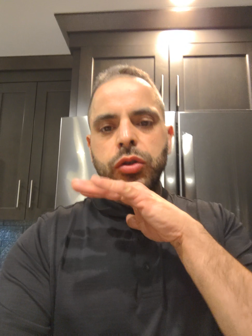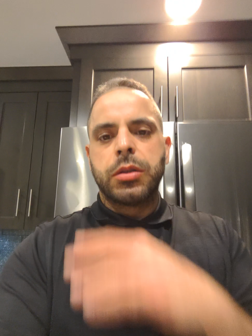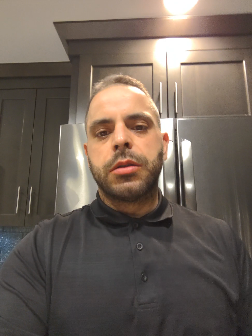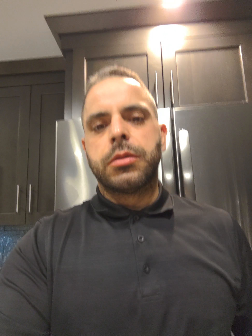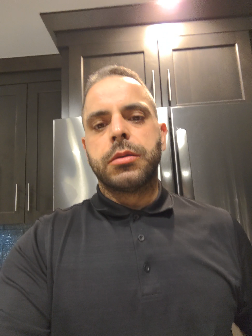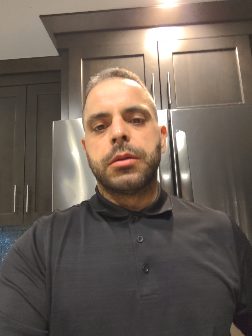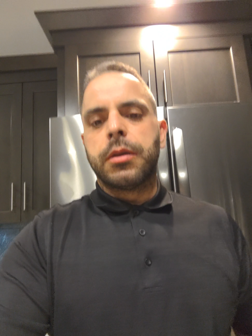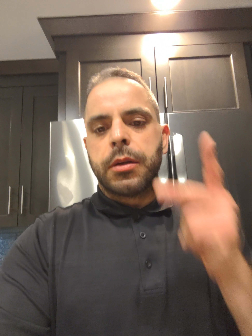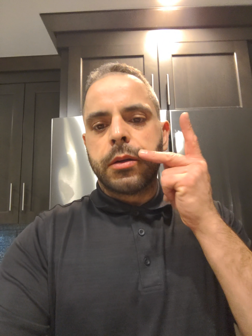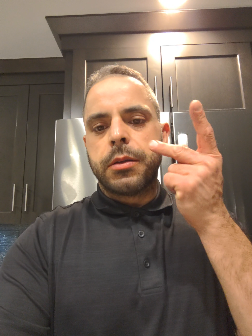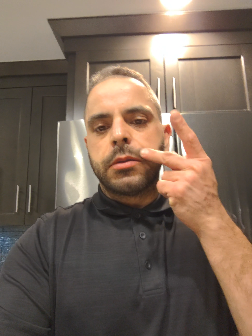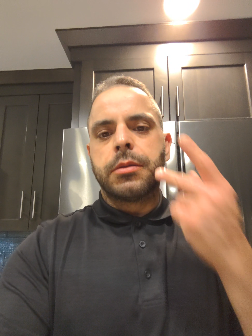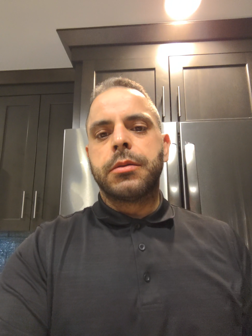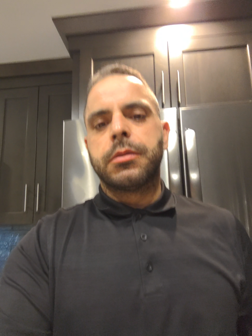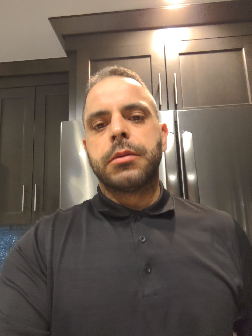kitty